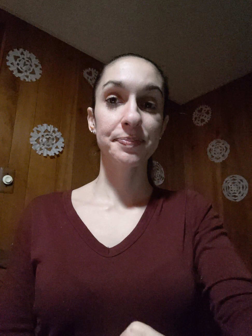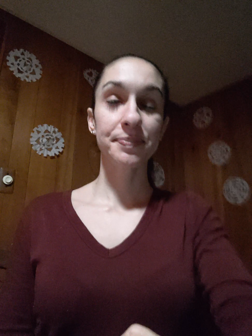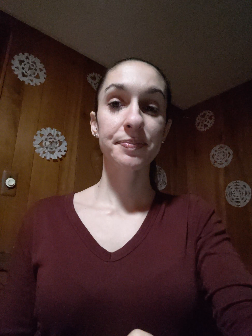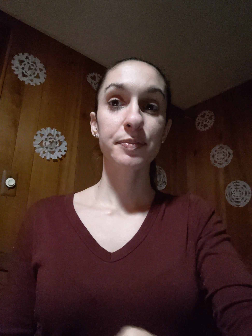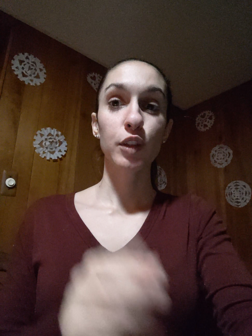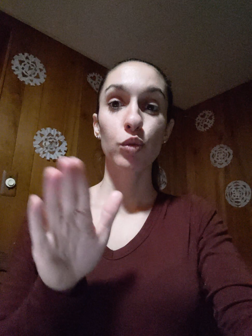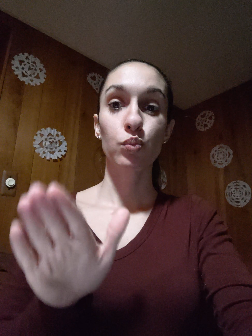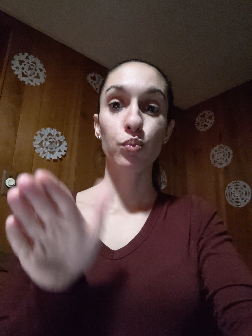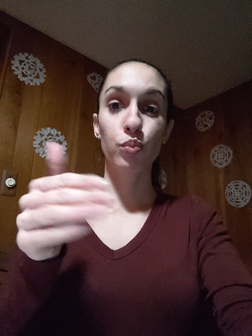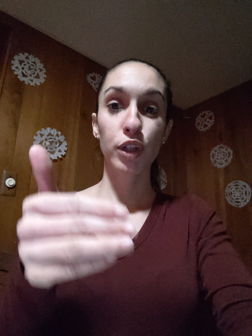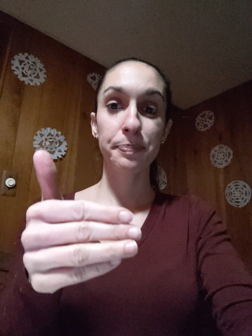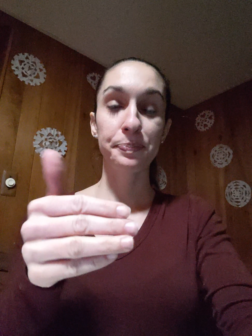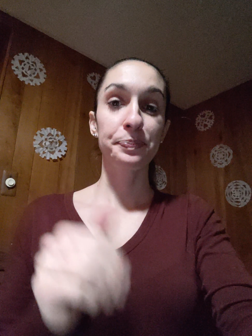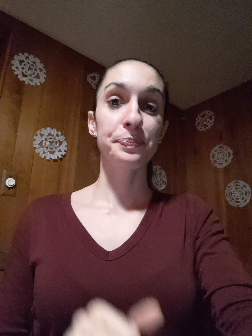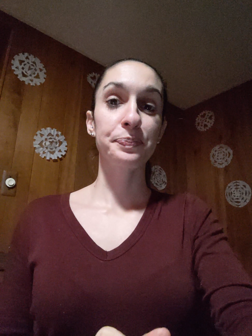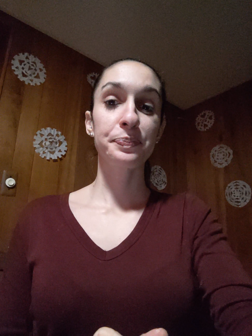room